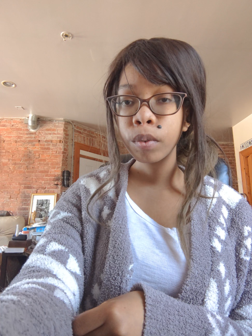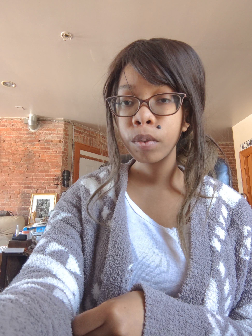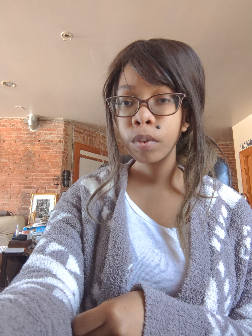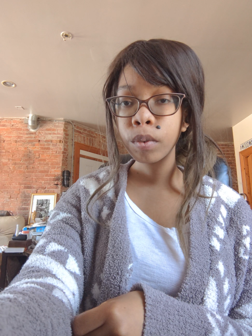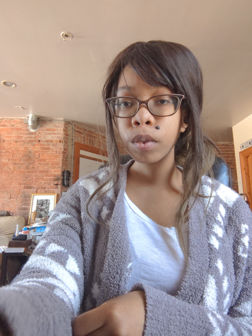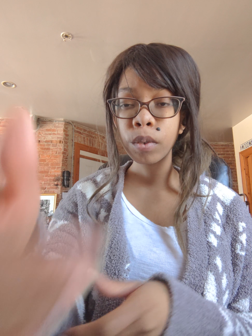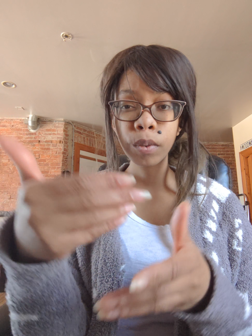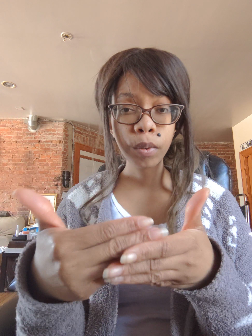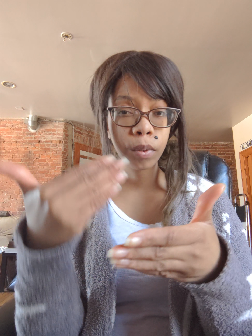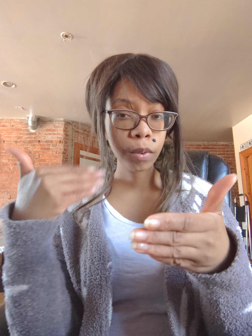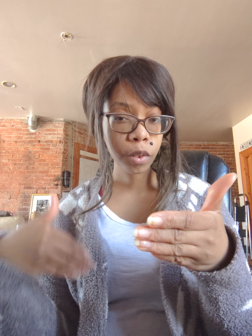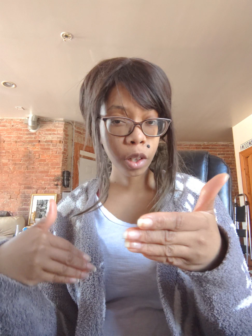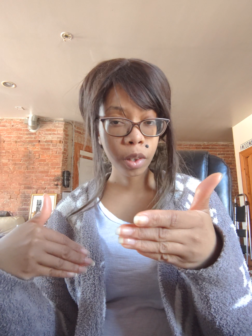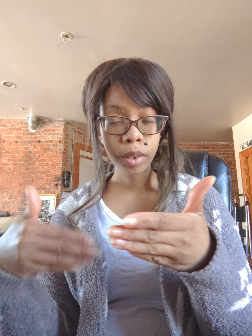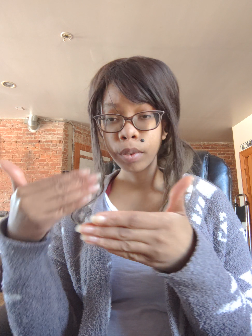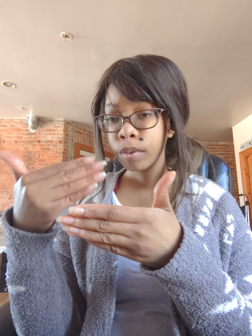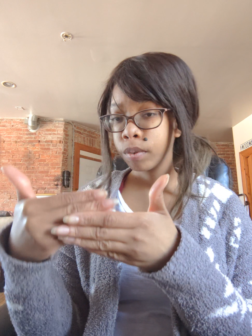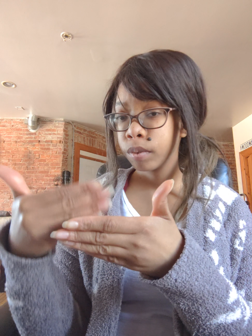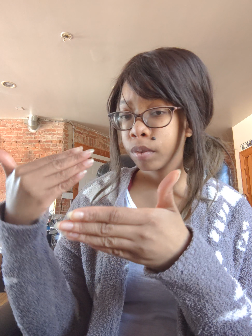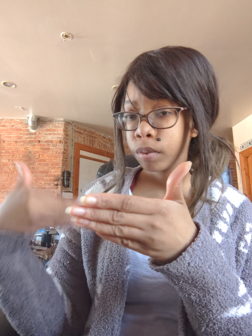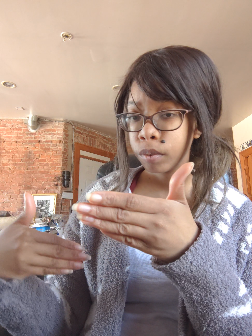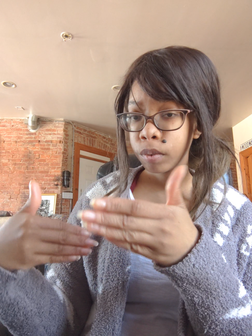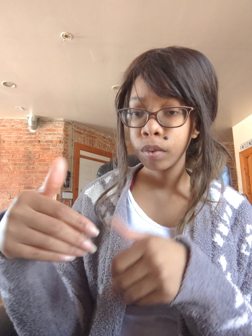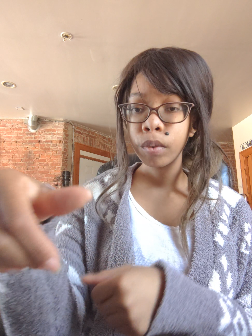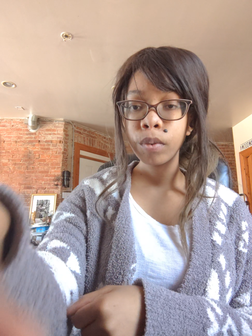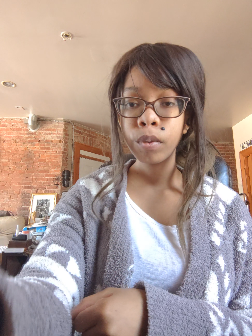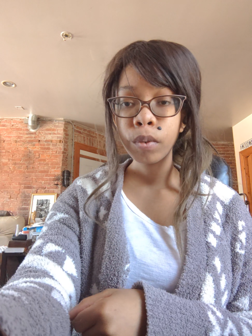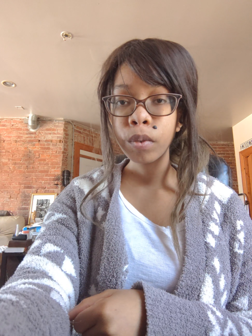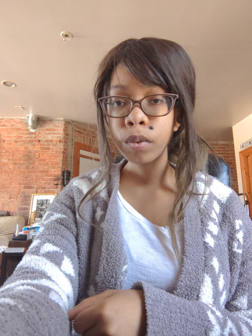before